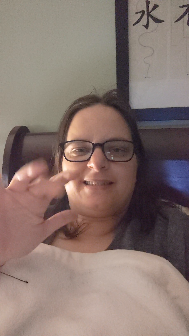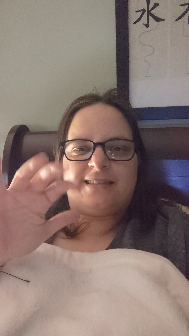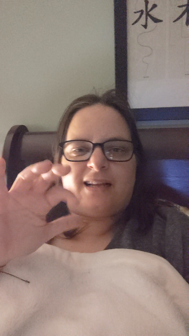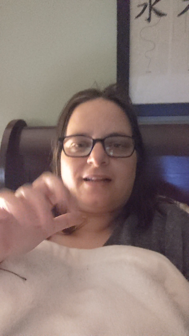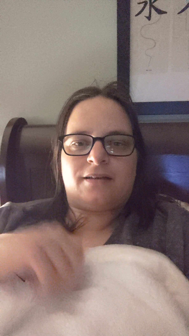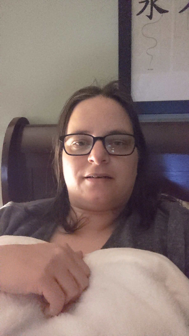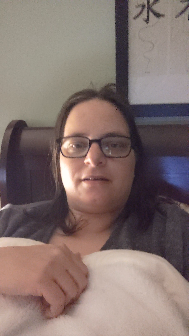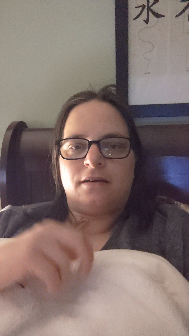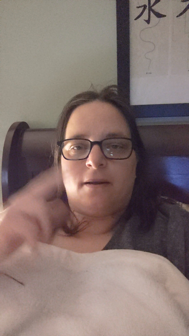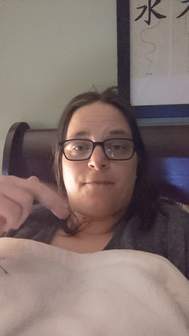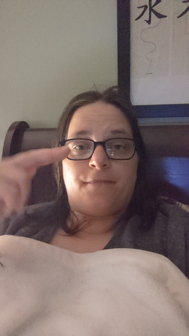build